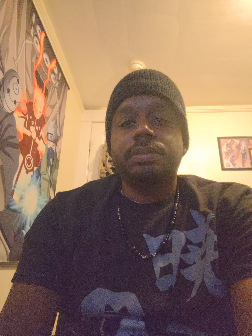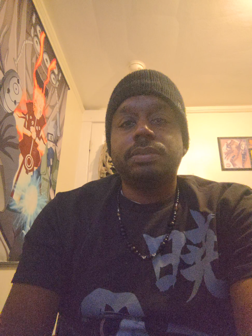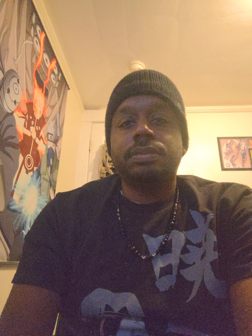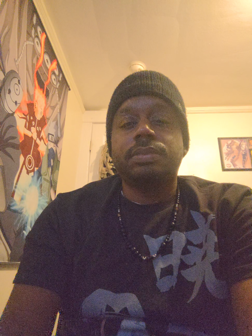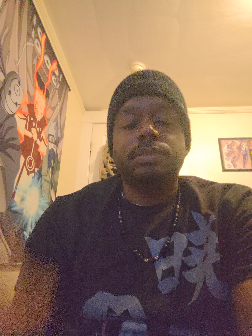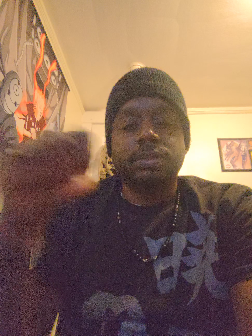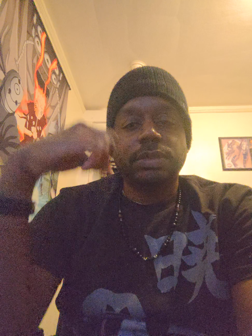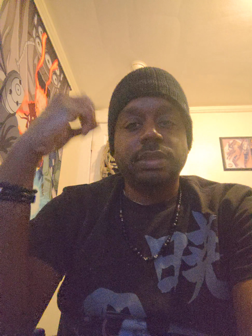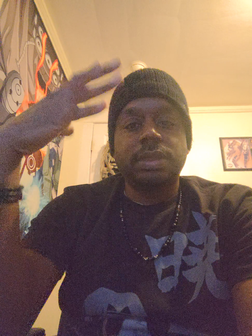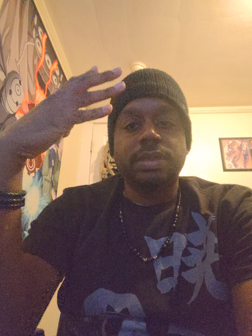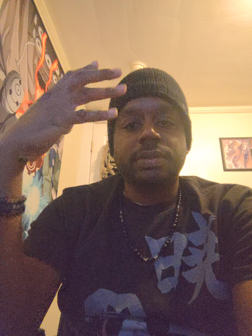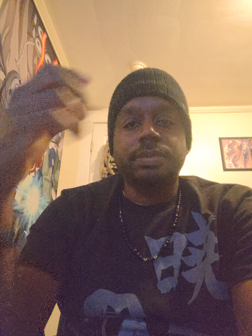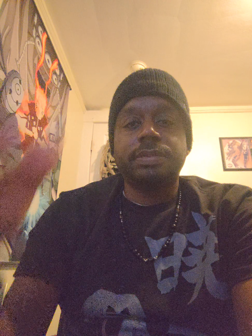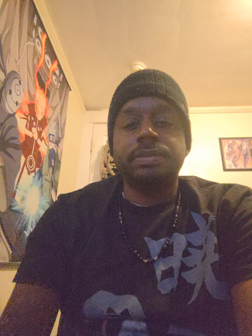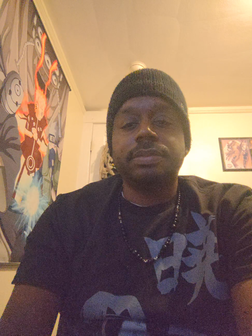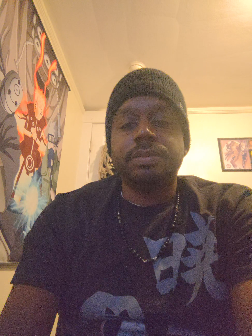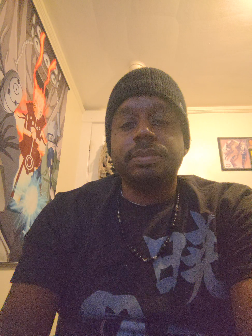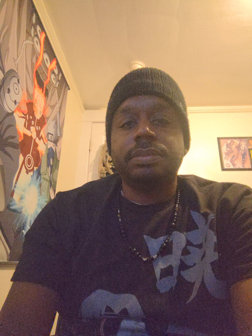sun